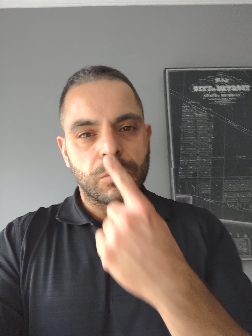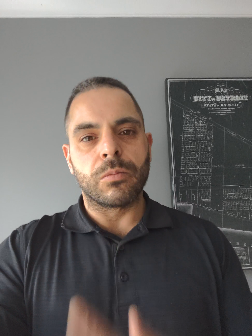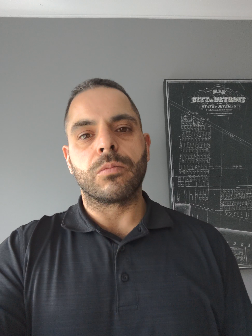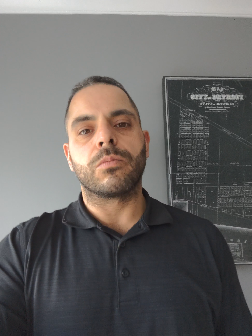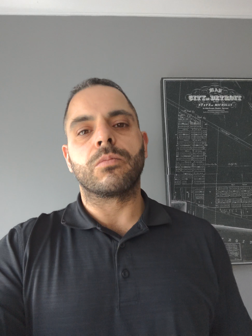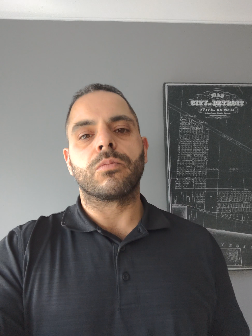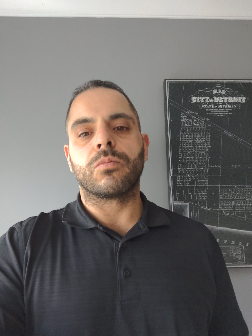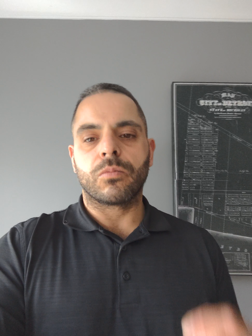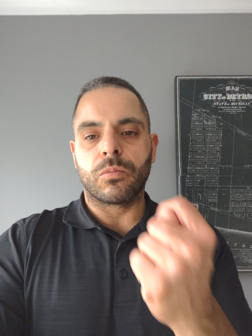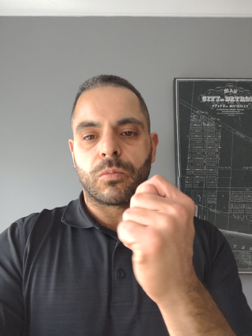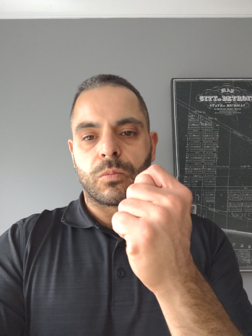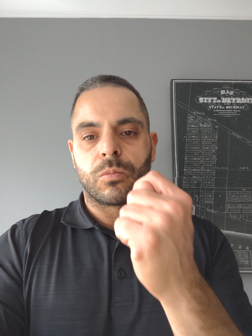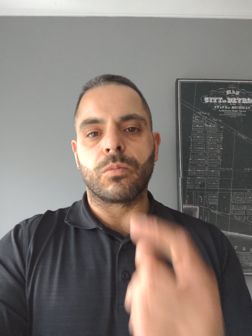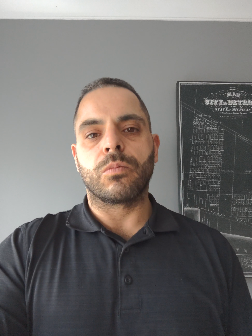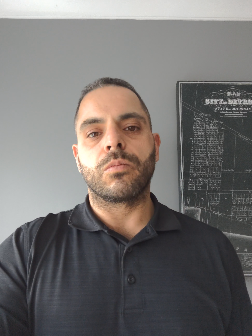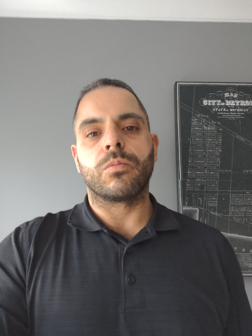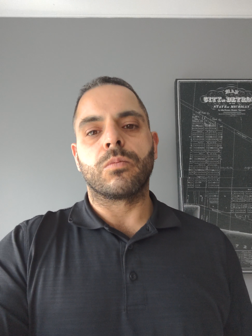toy